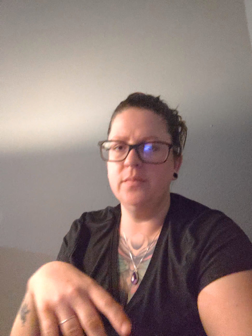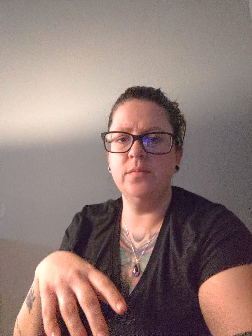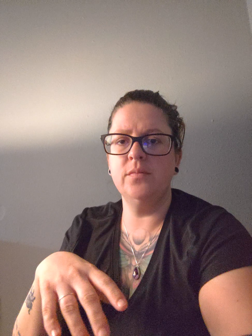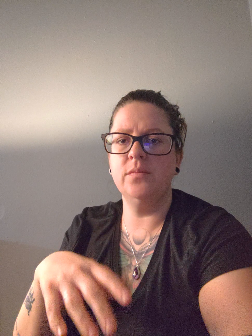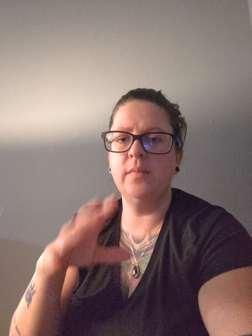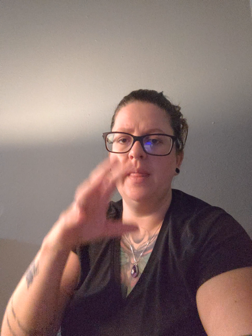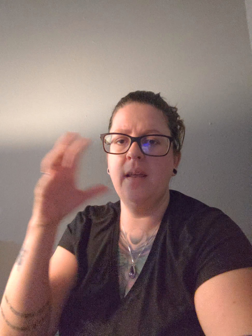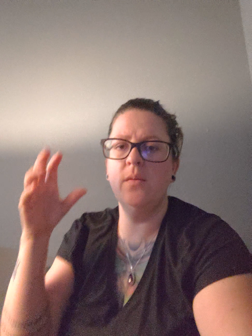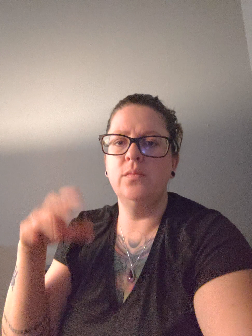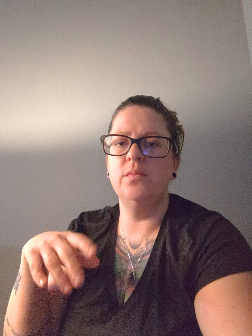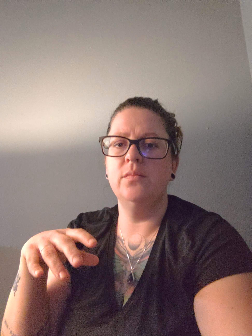cloud